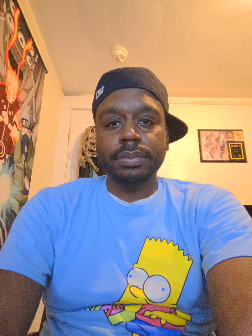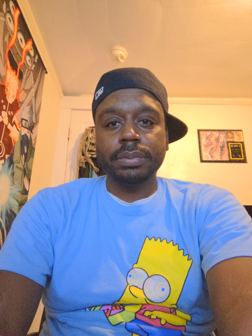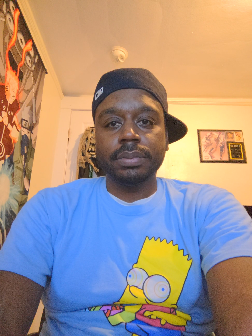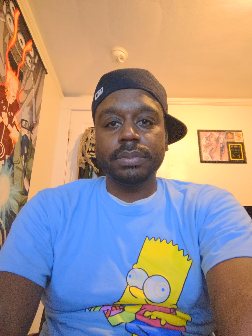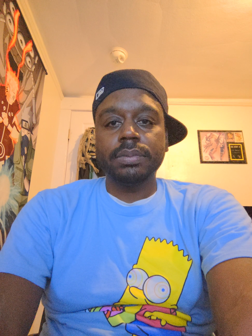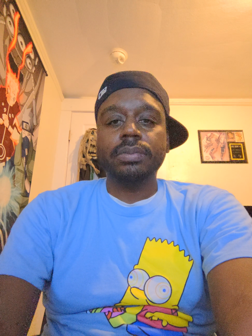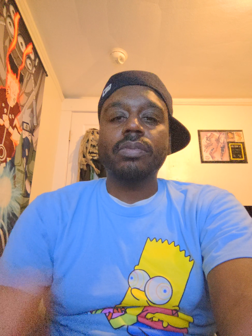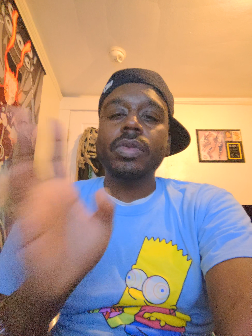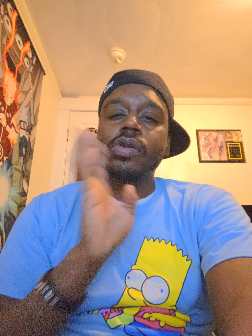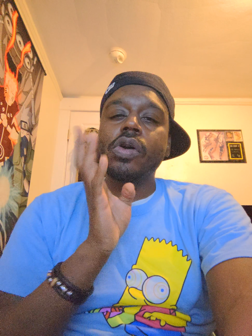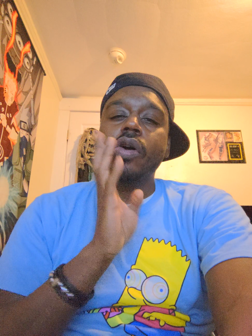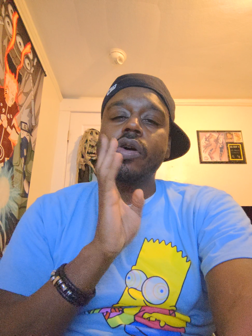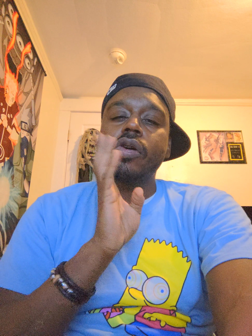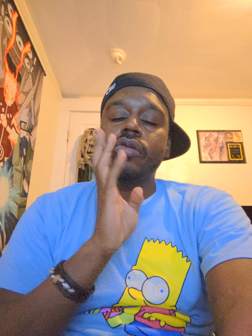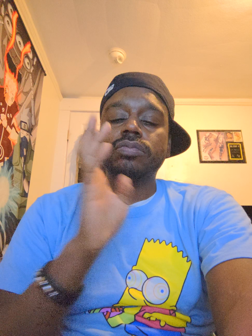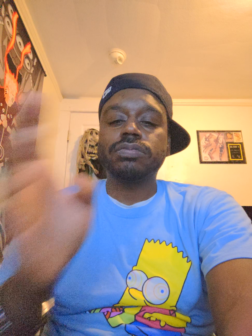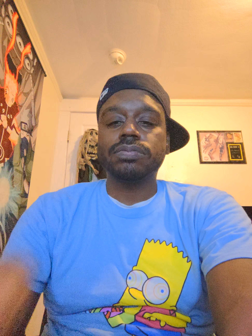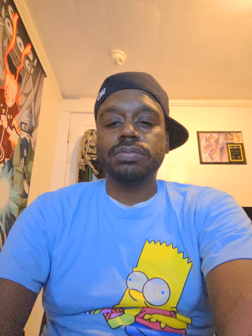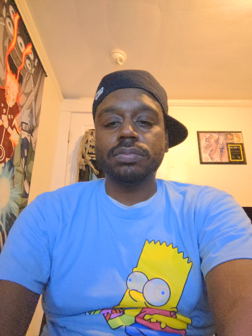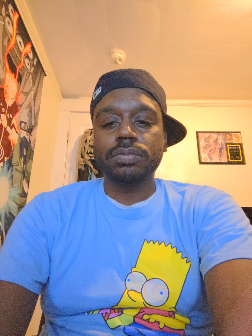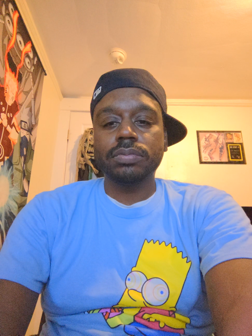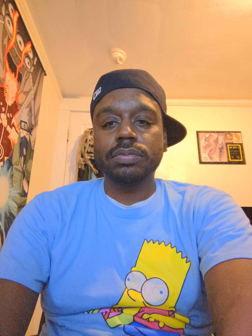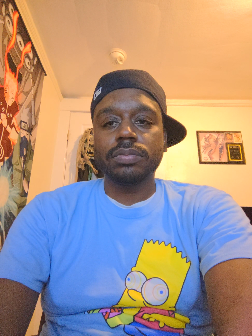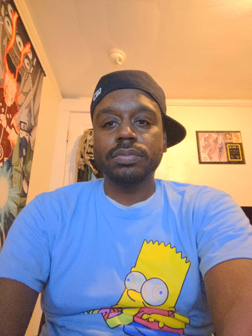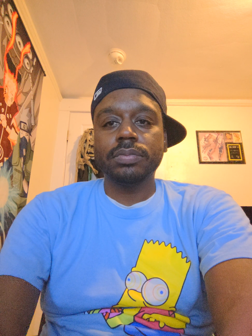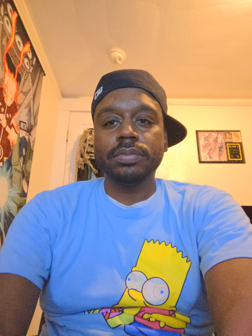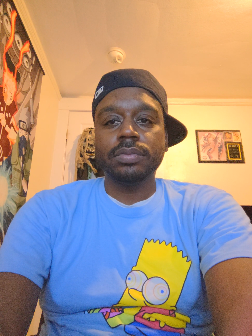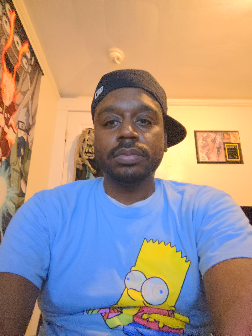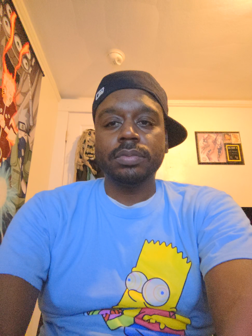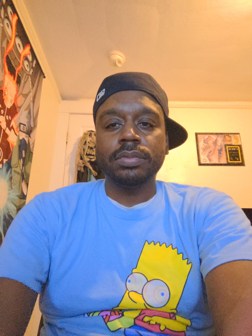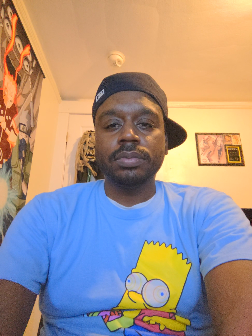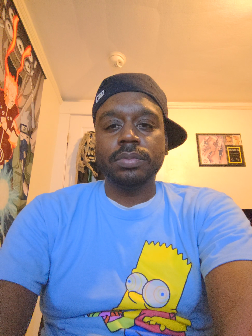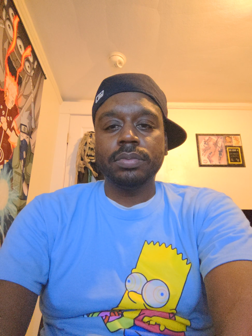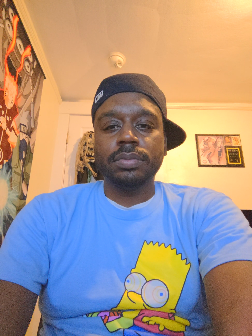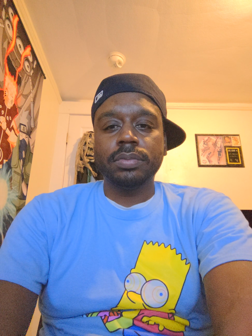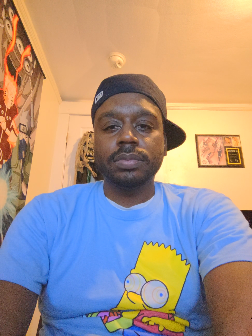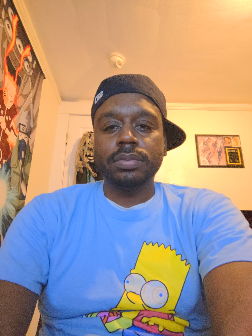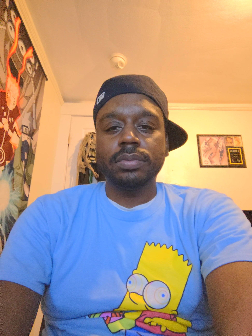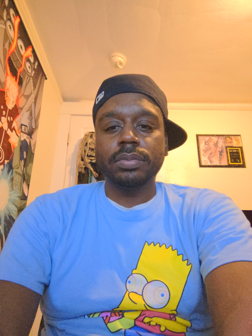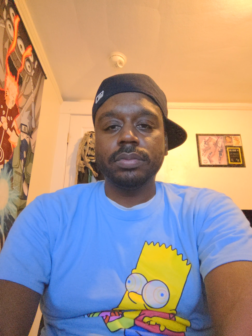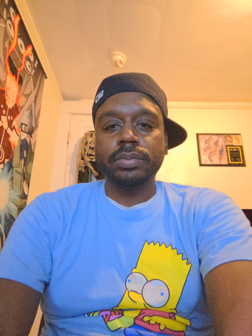talk